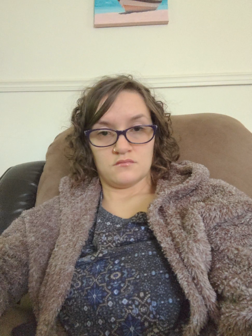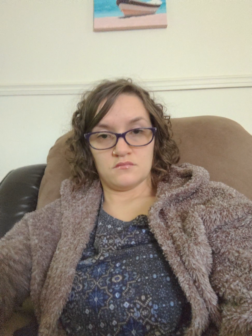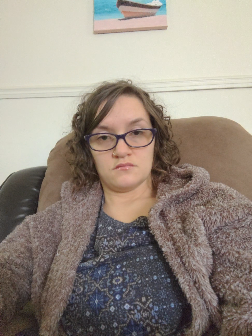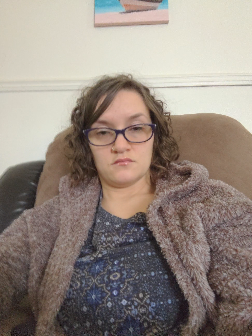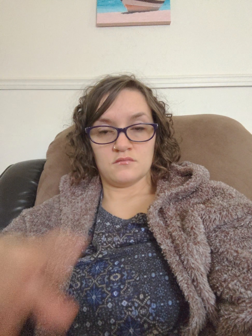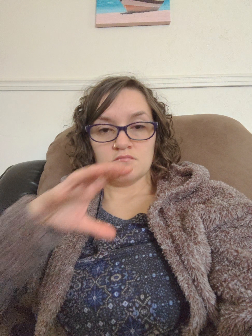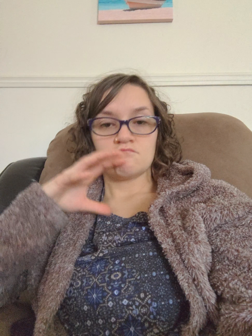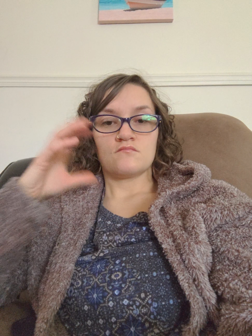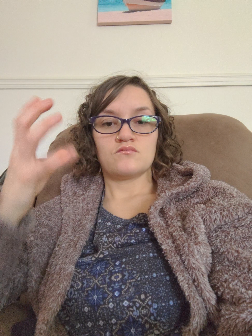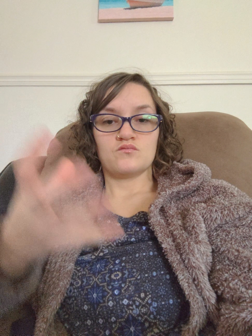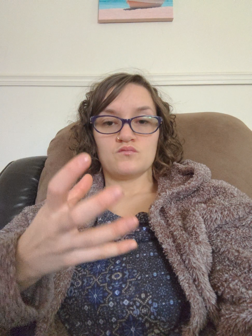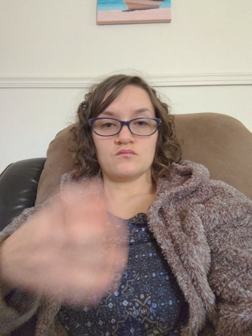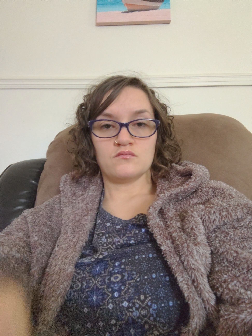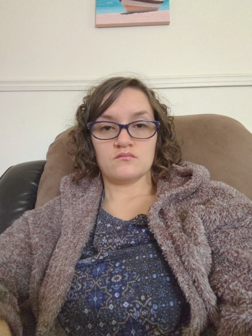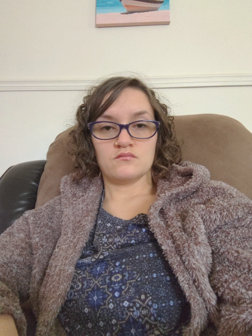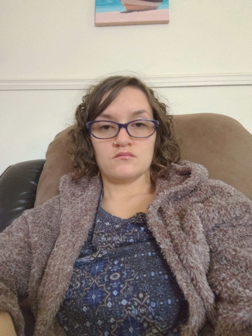balloon